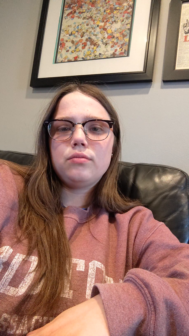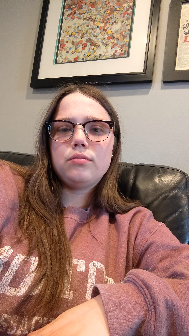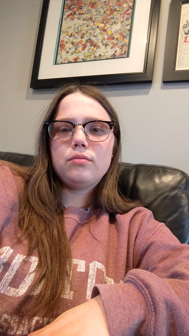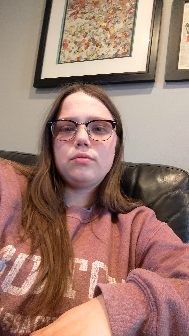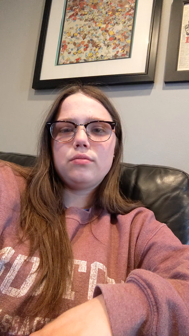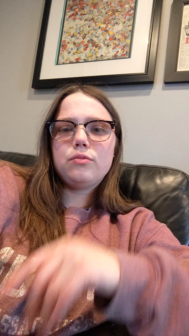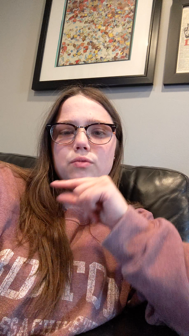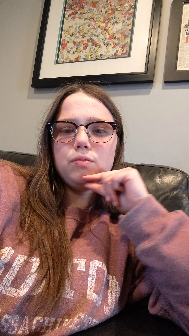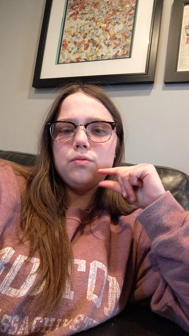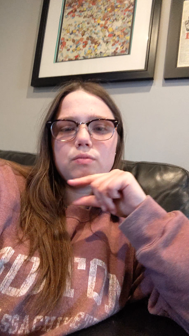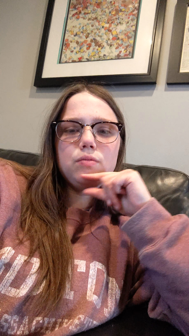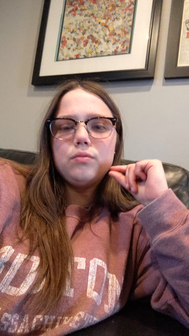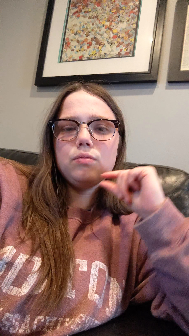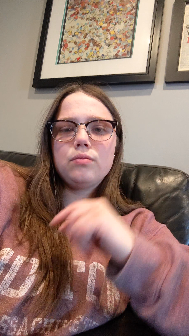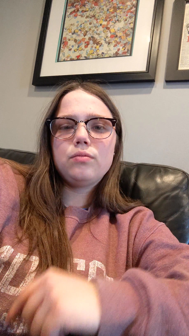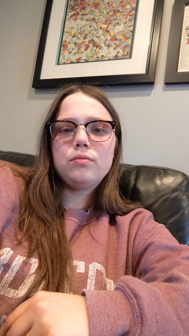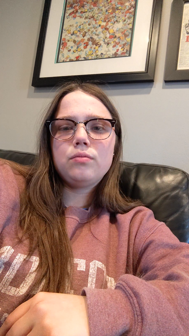glue